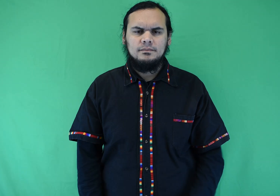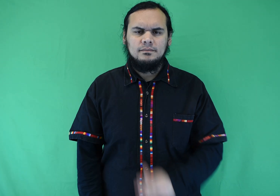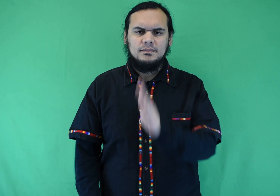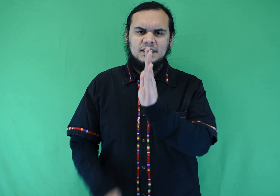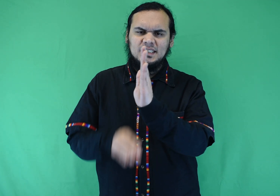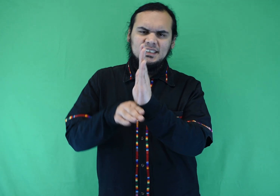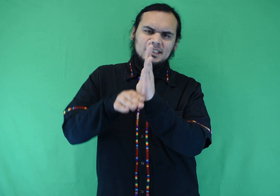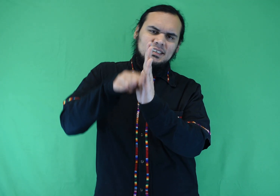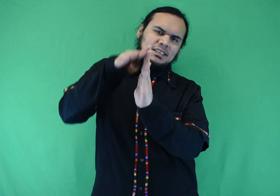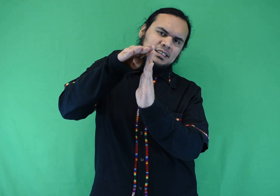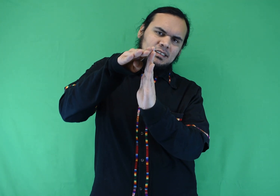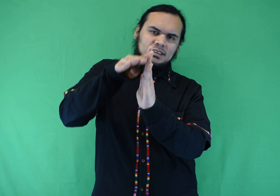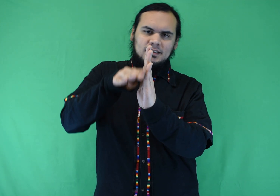elevado